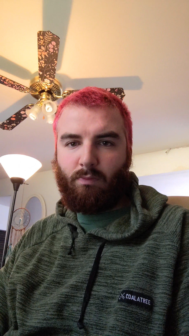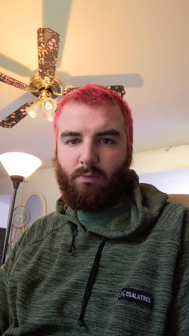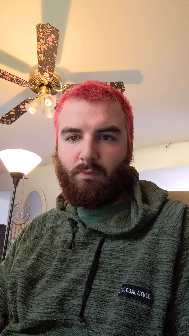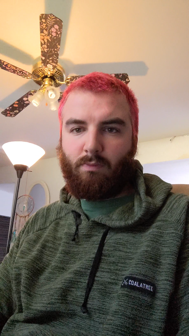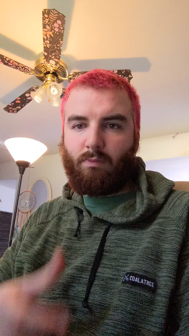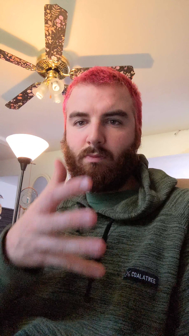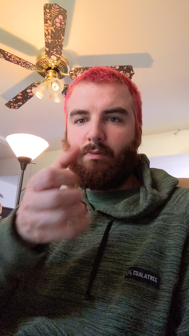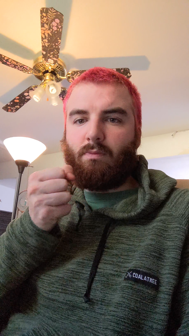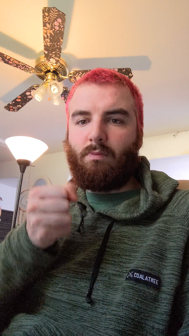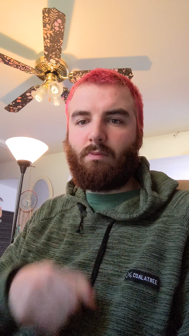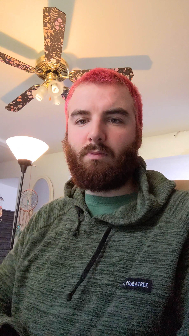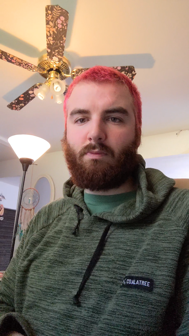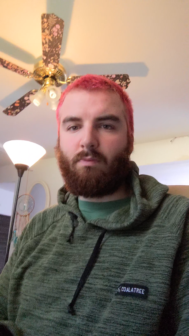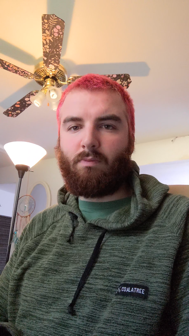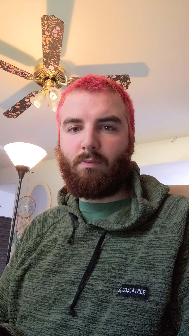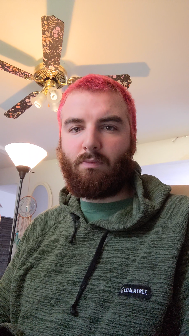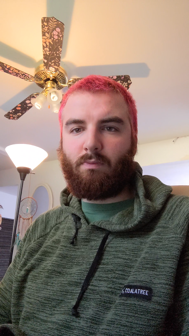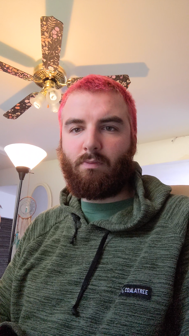get